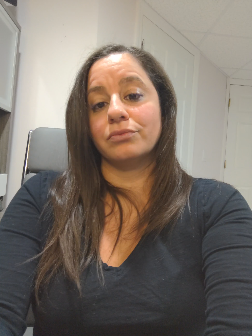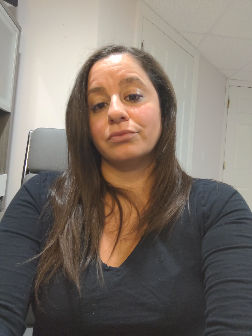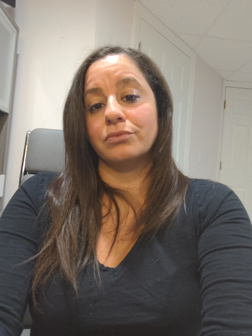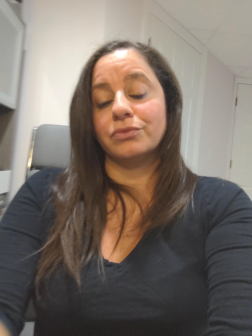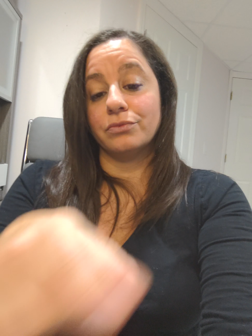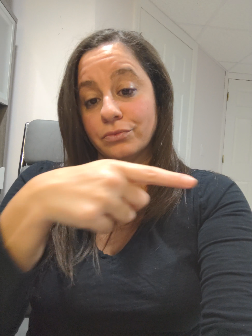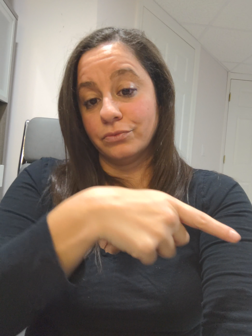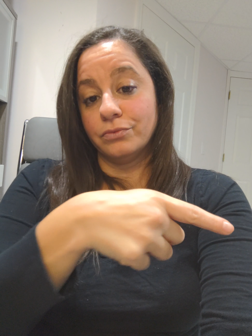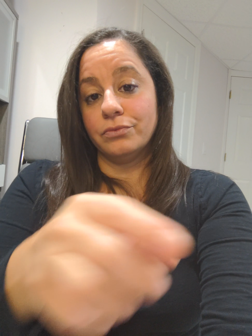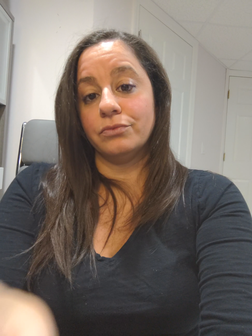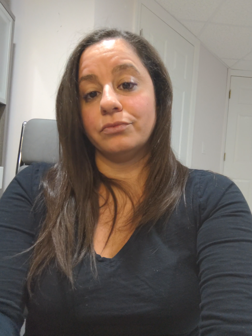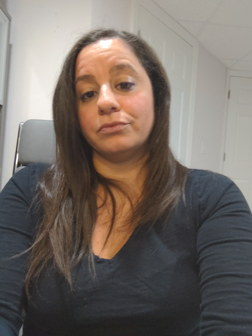he/she/it